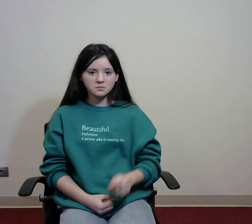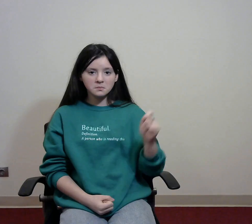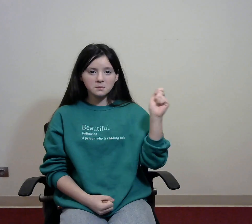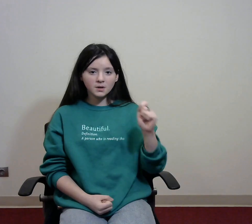bazar